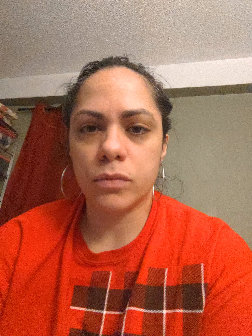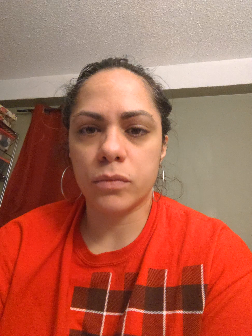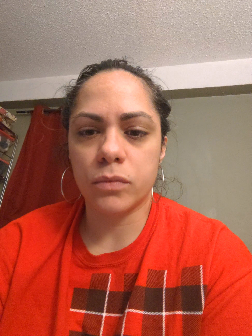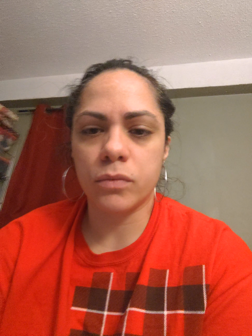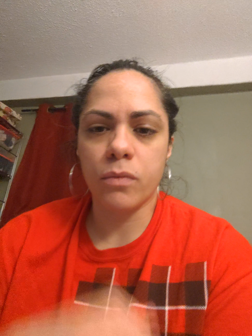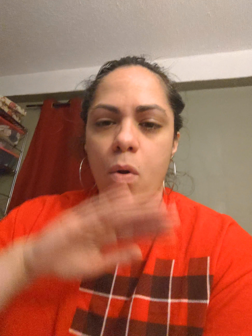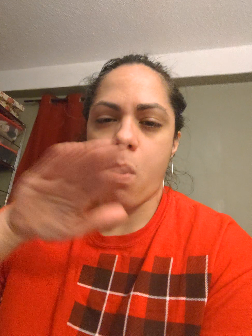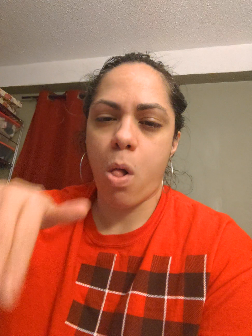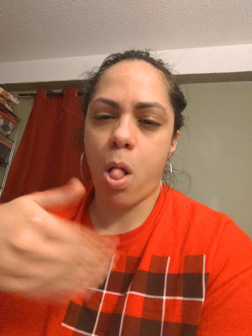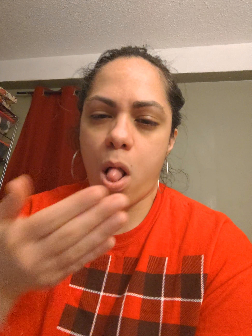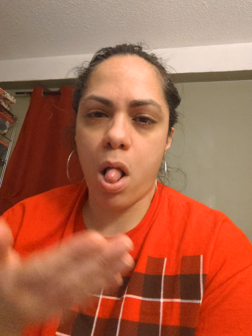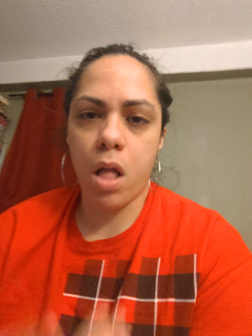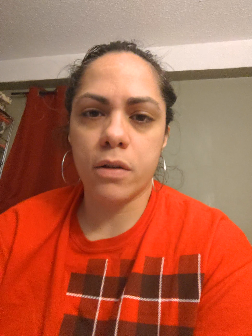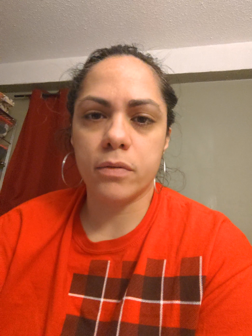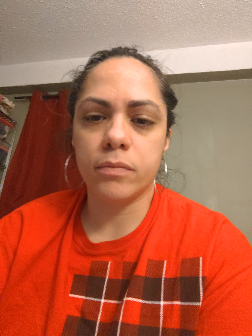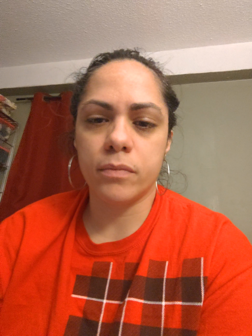all